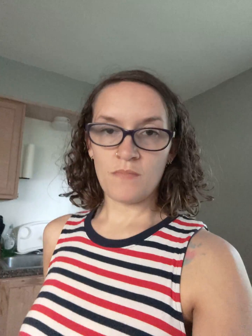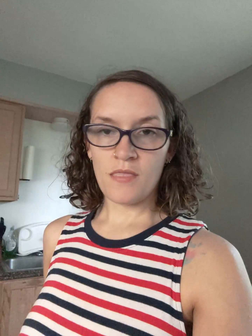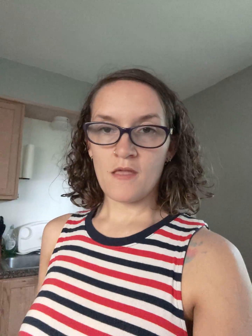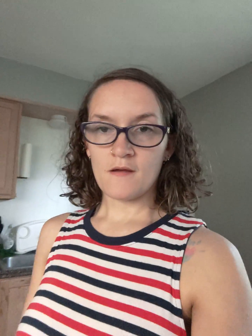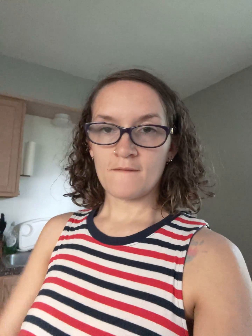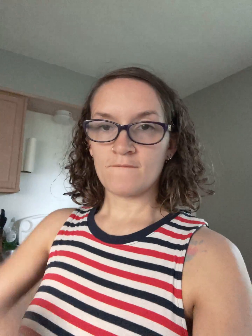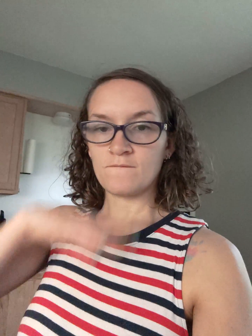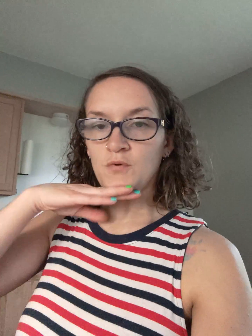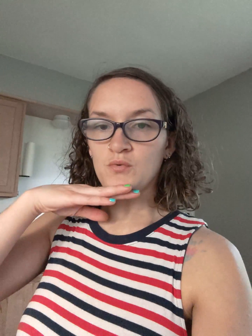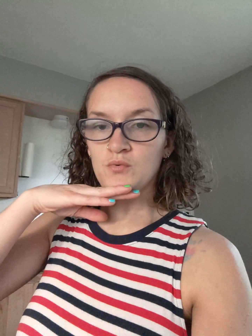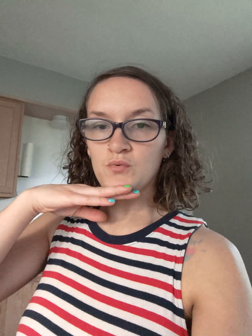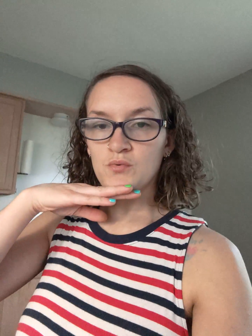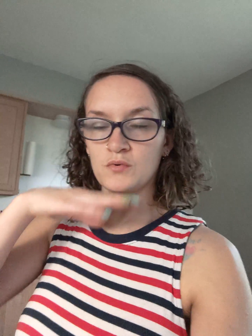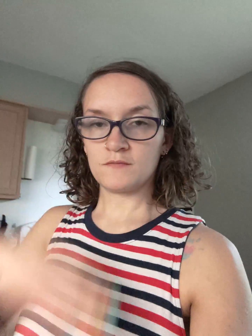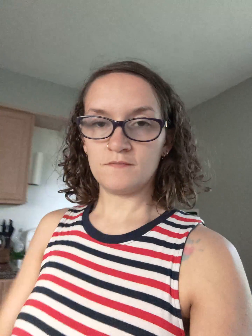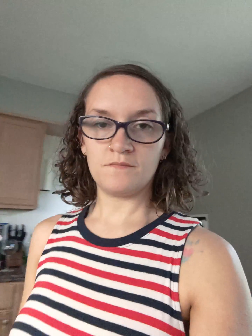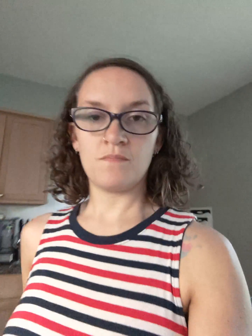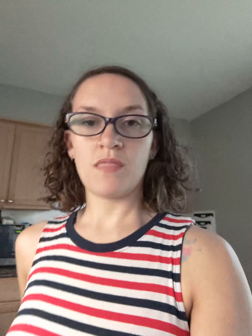full